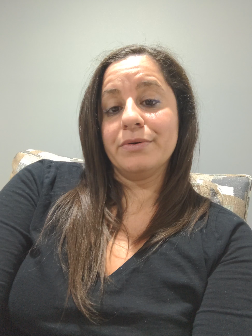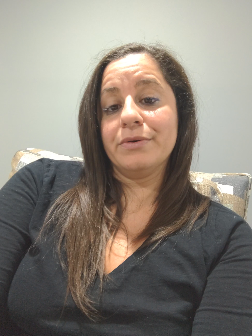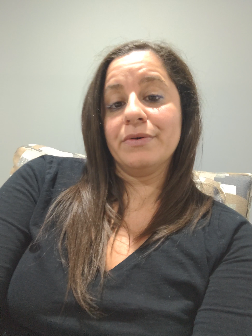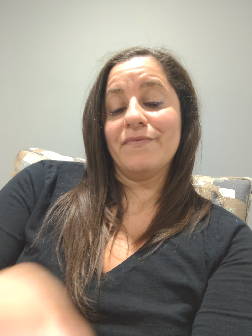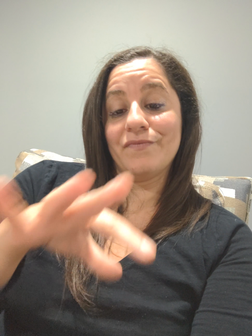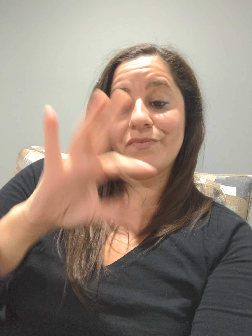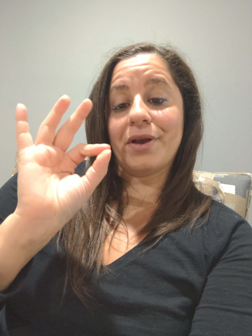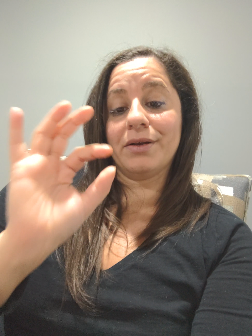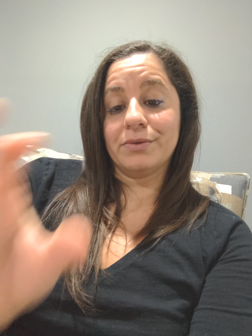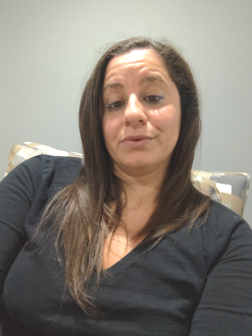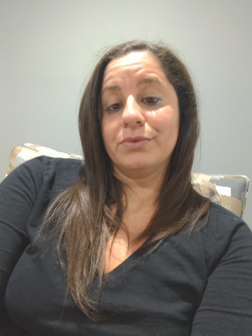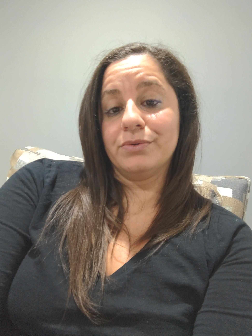find